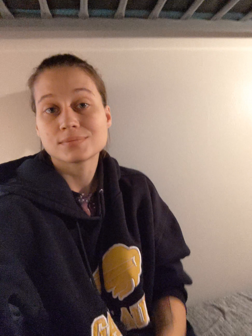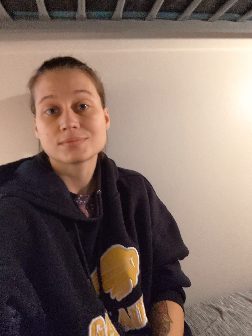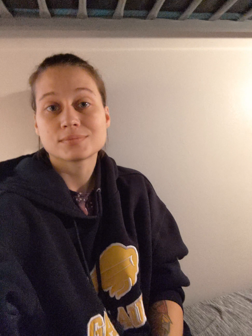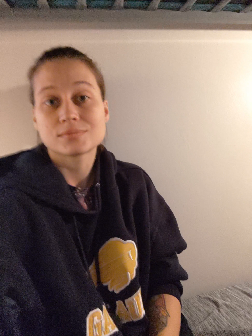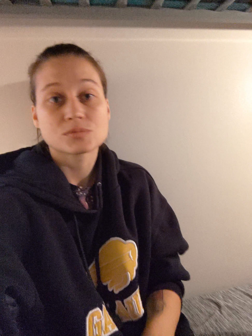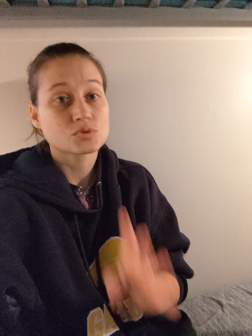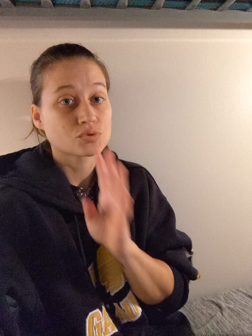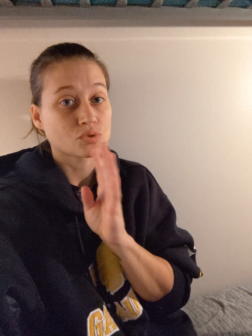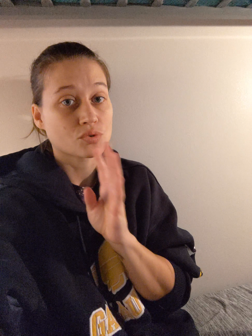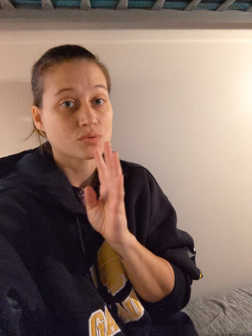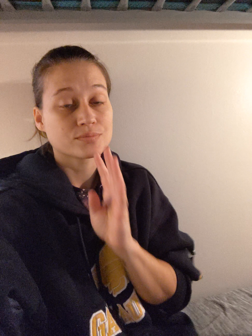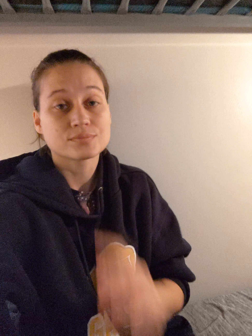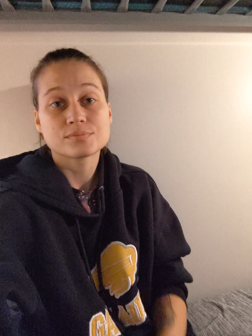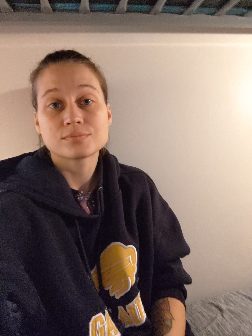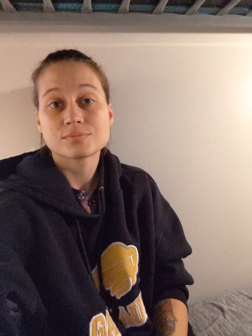talk